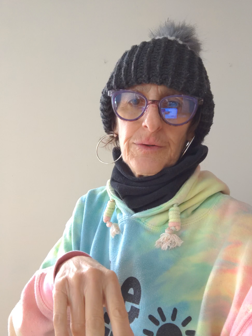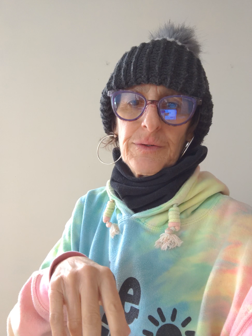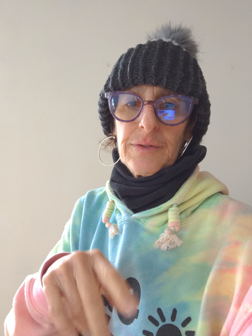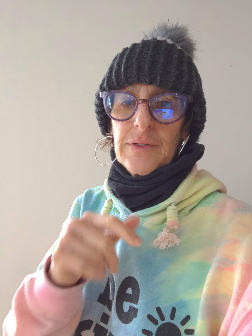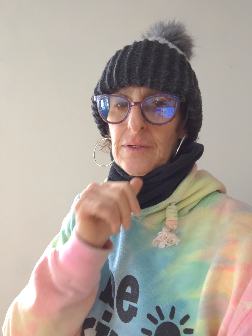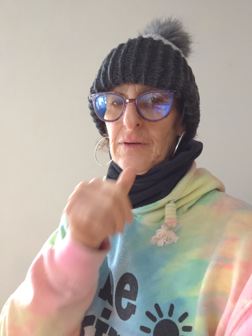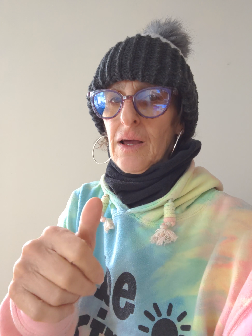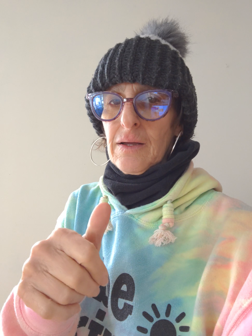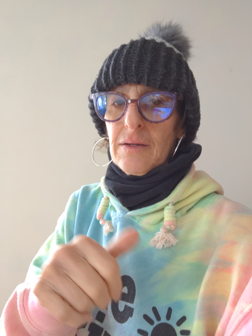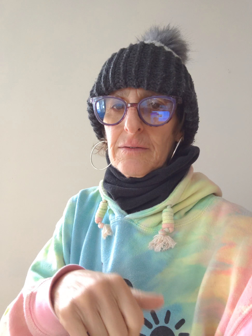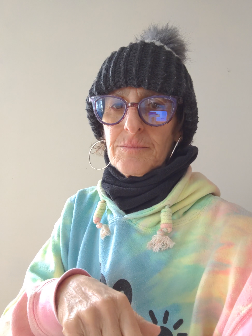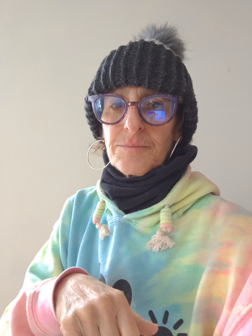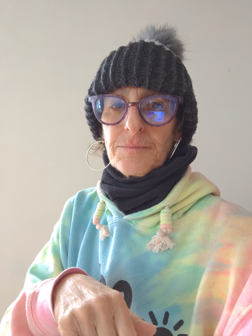not